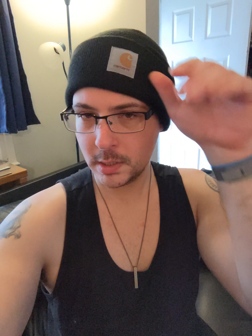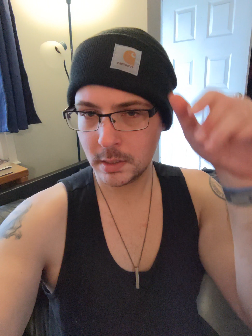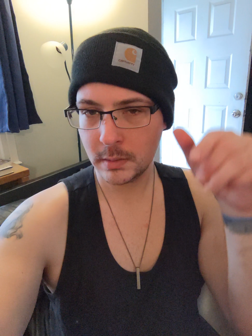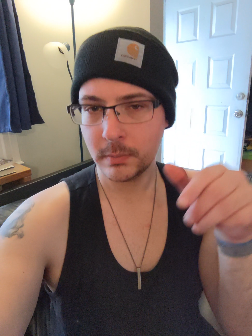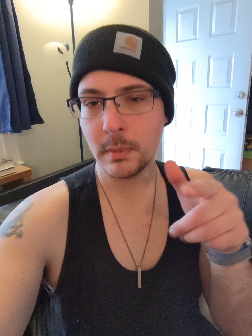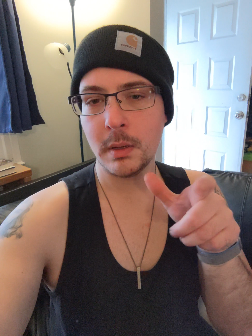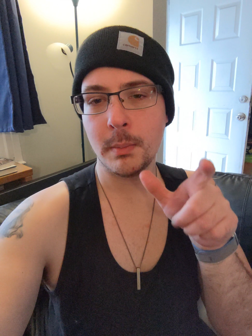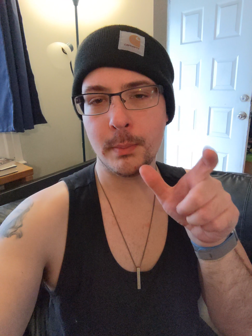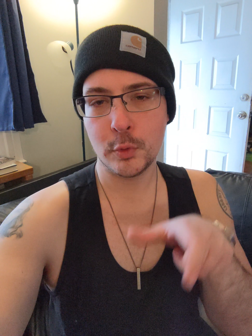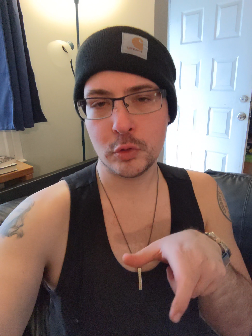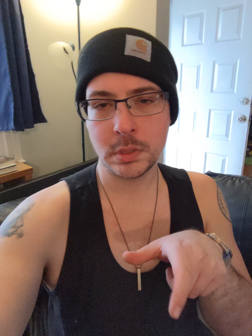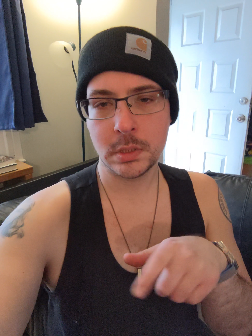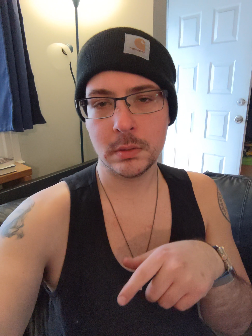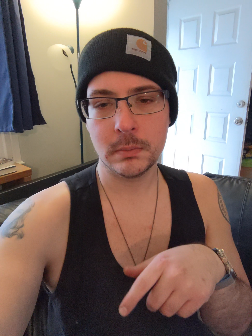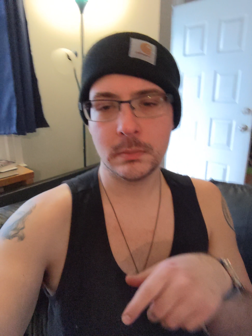person